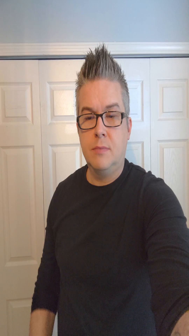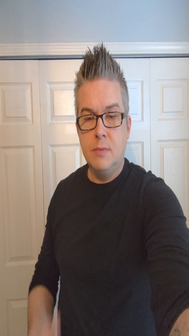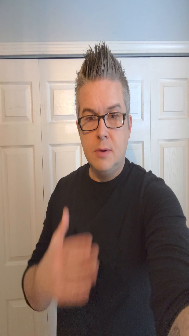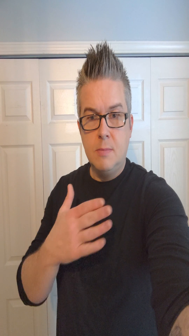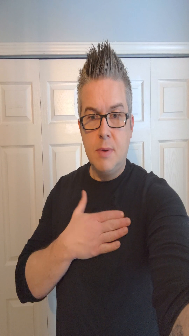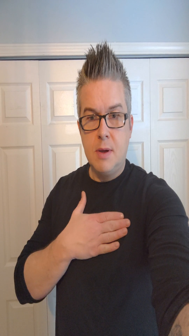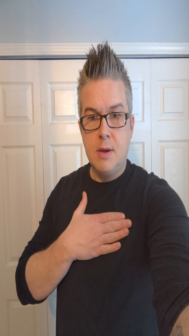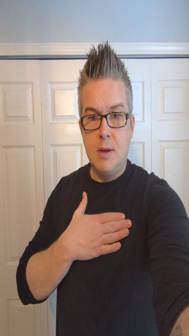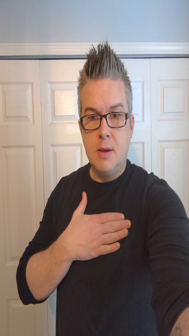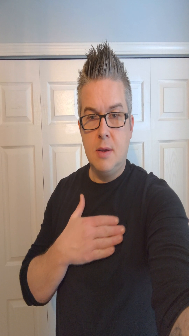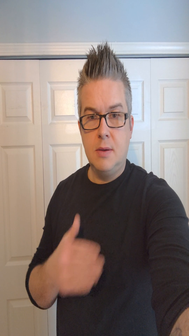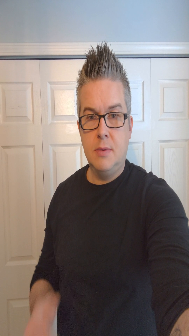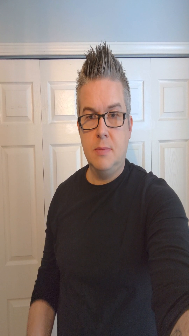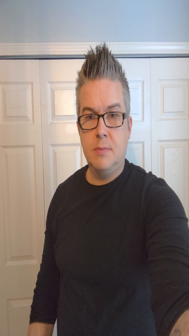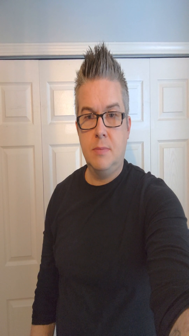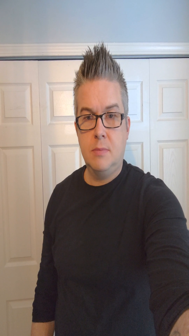my